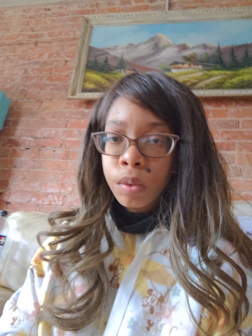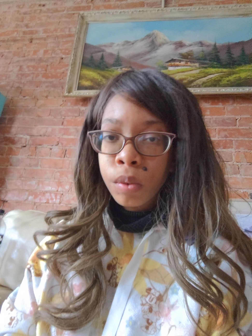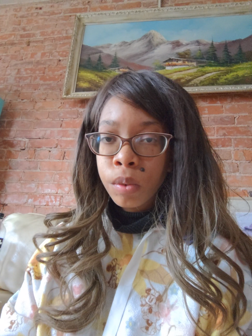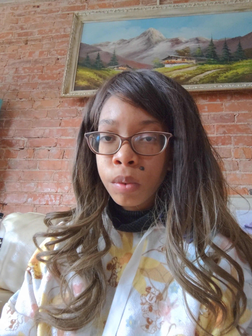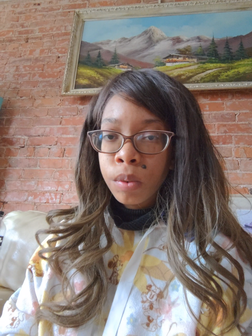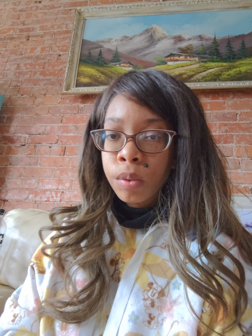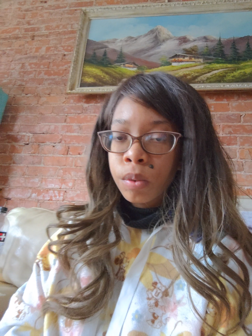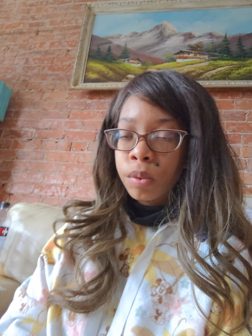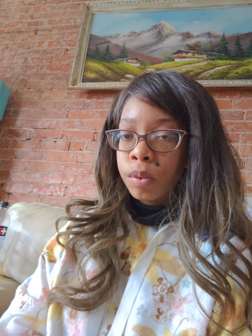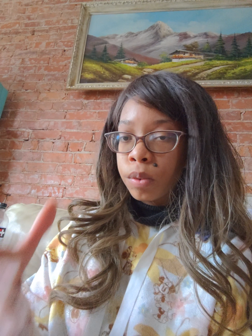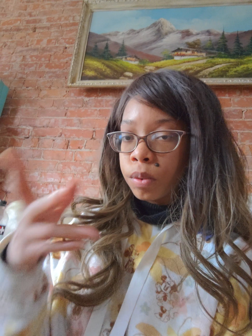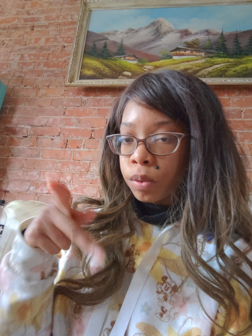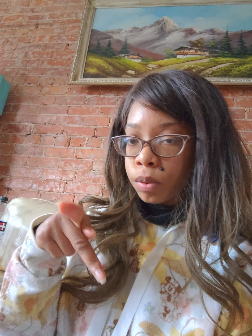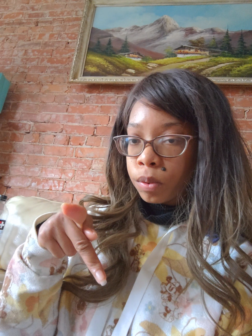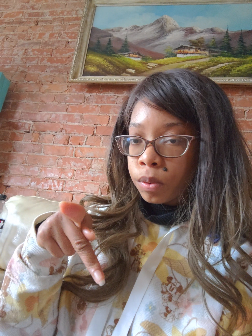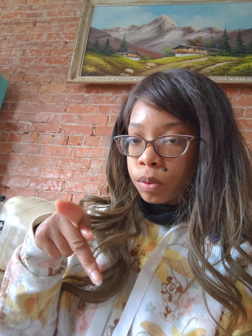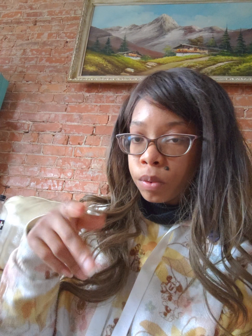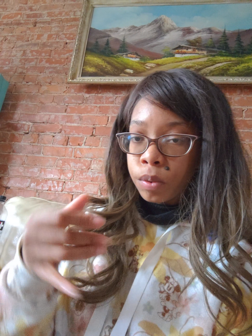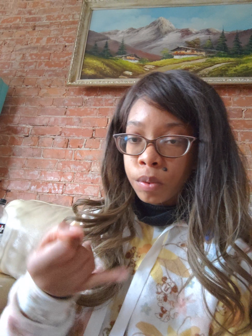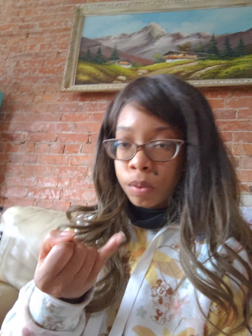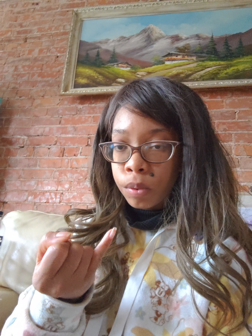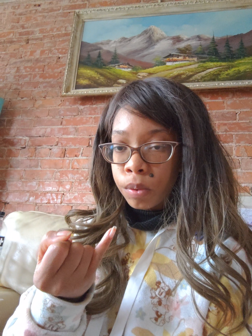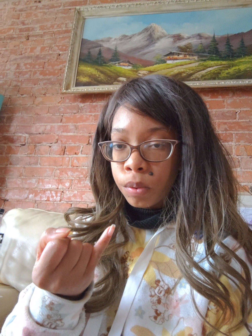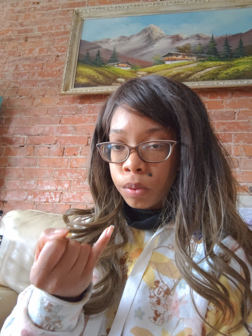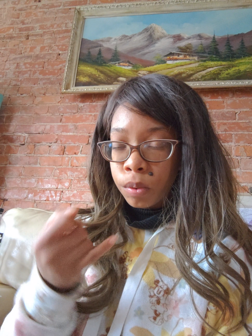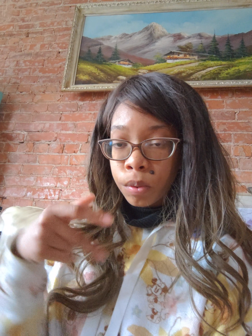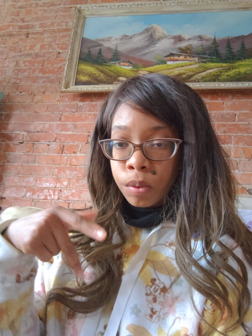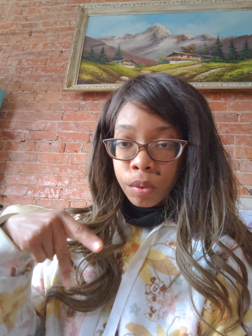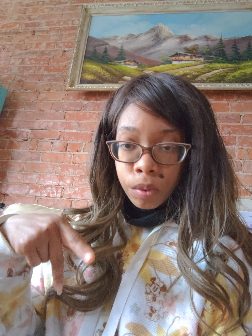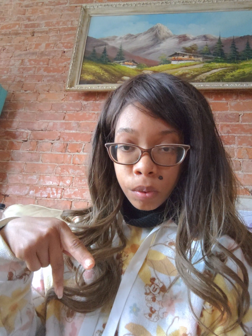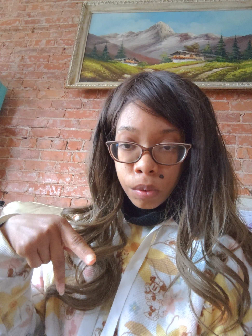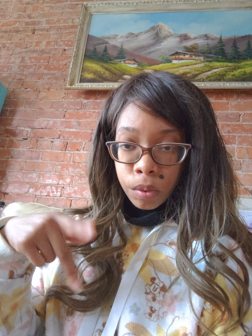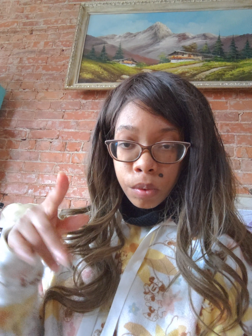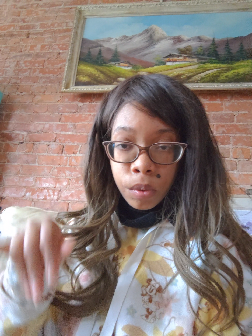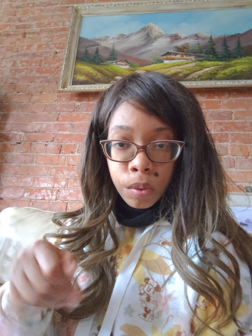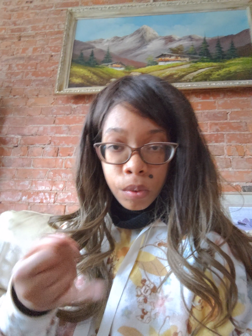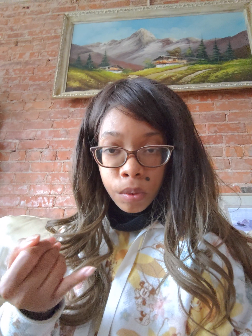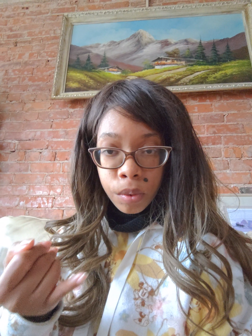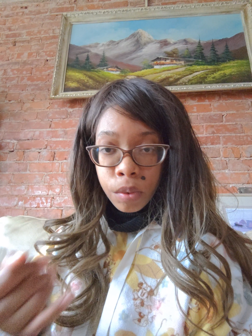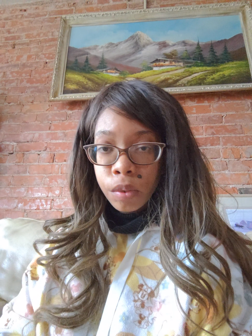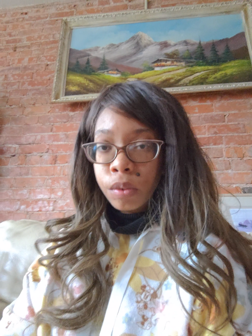pajamas